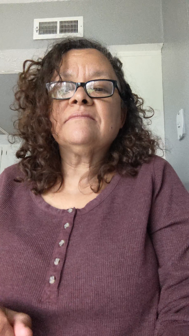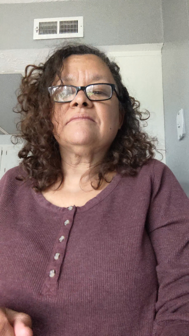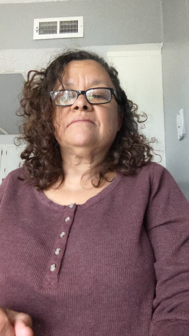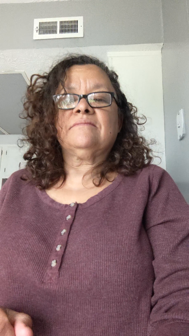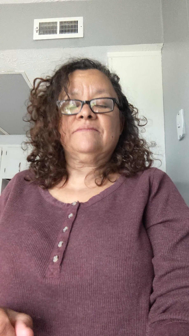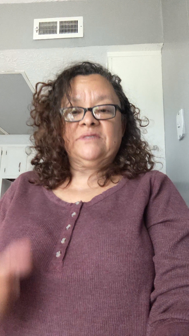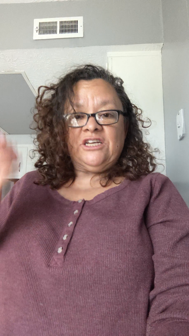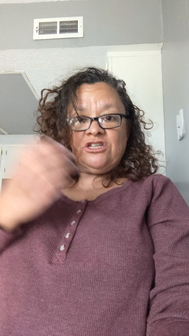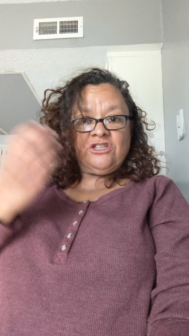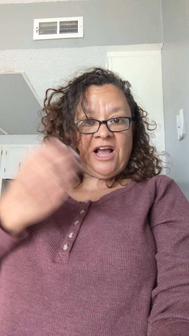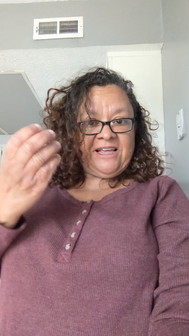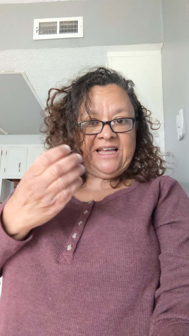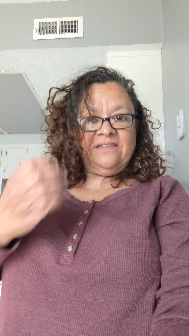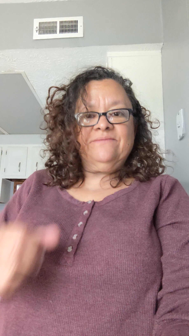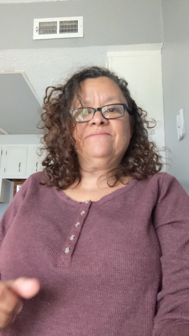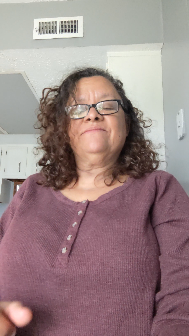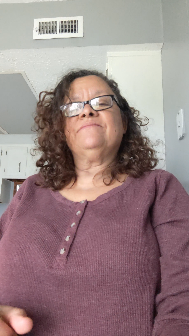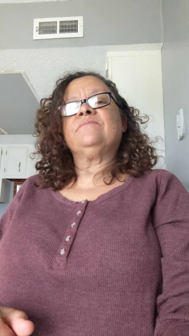shake